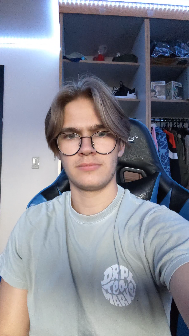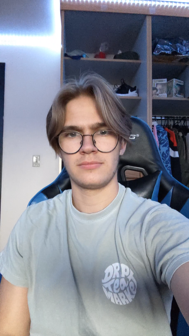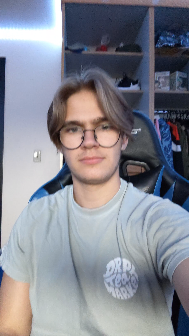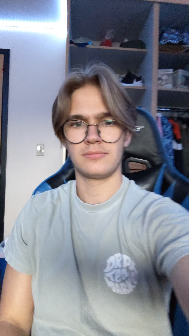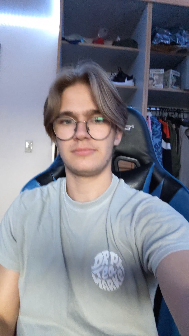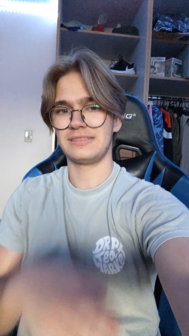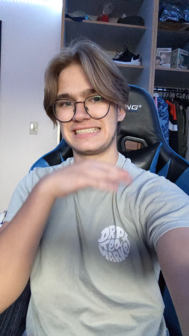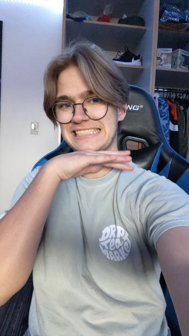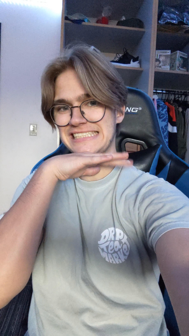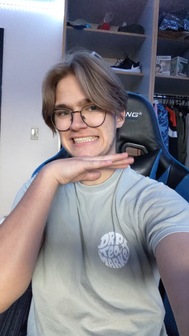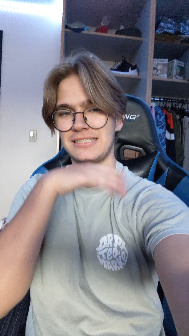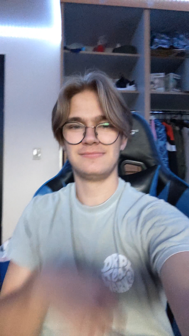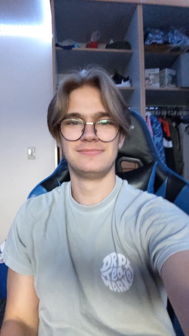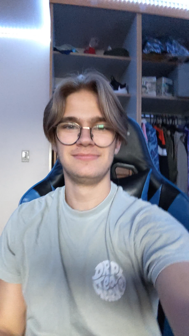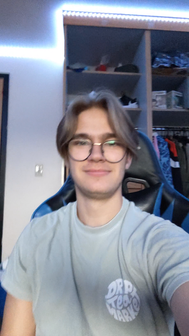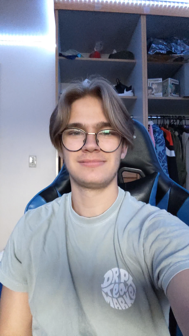naughty